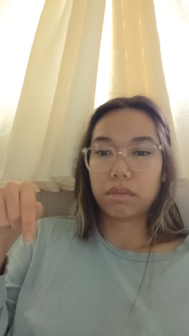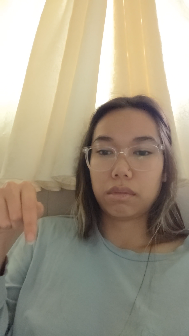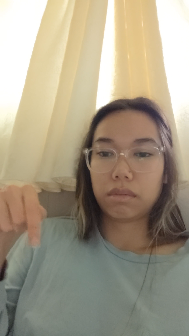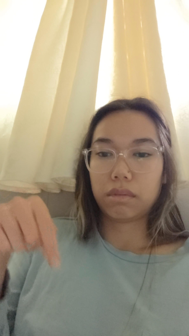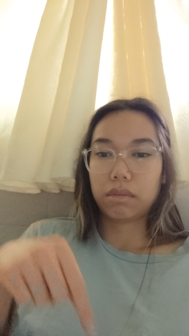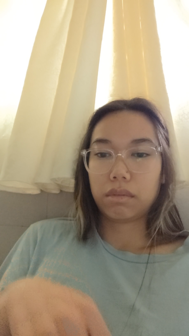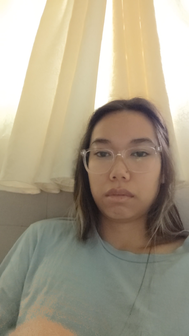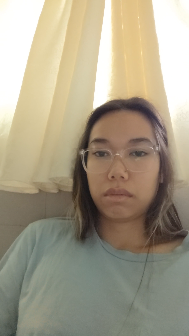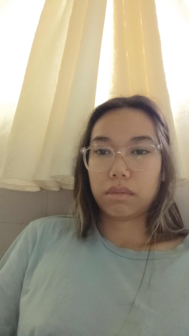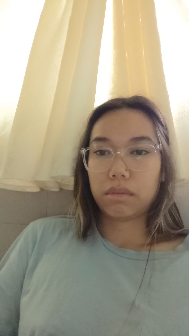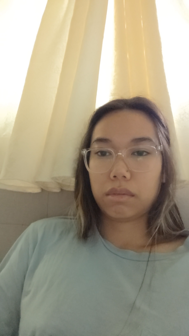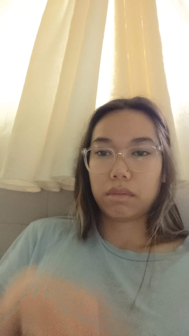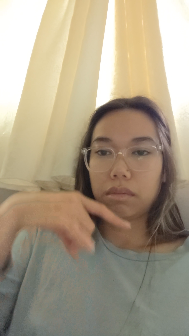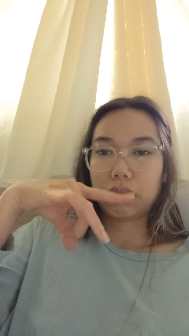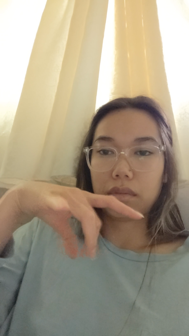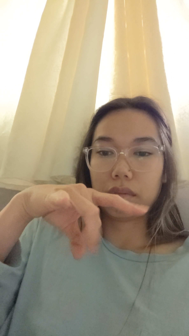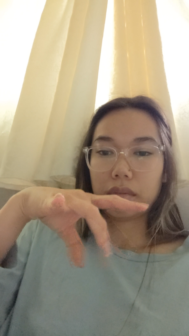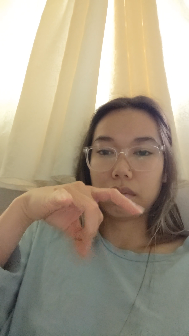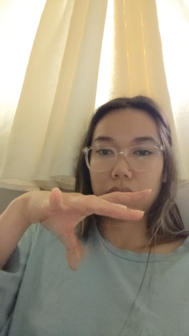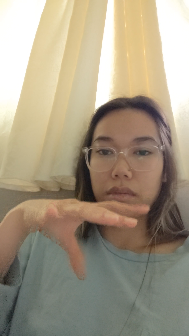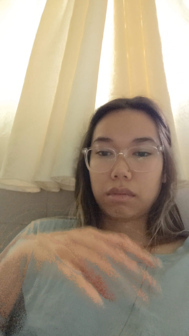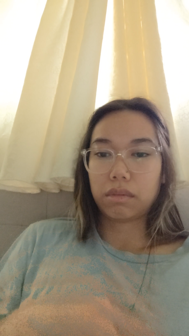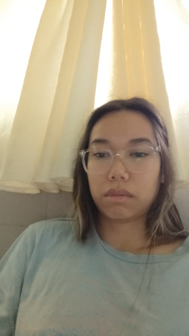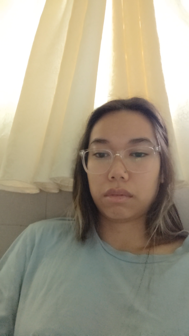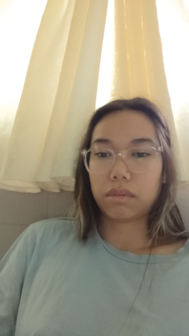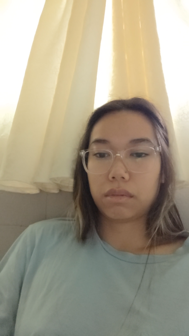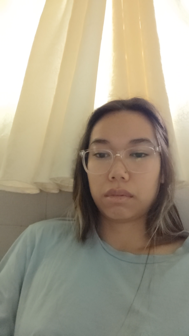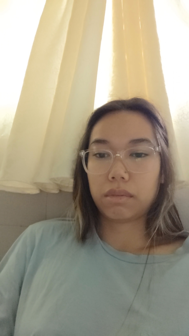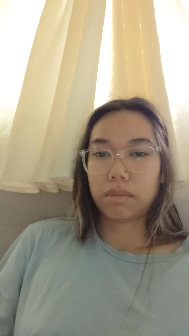pumpkin